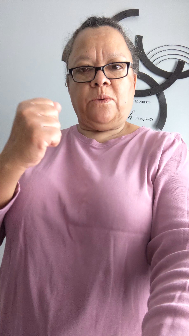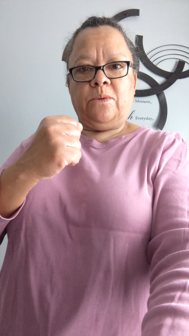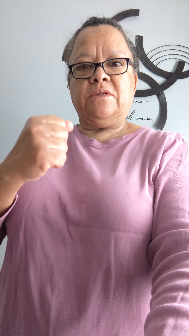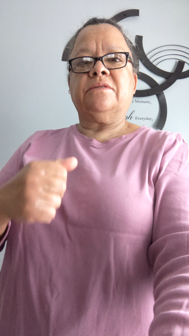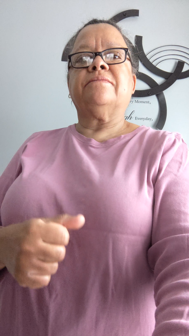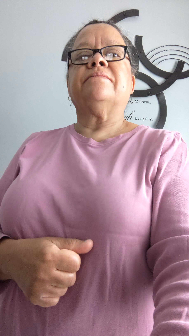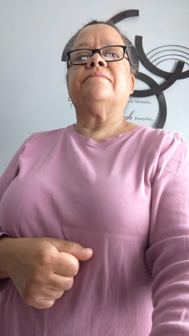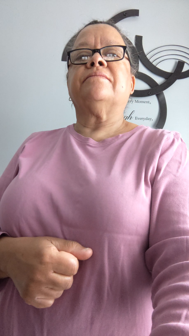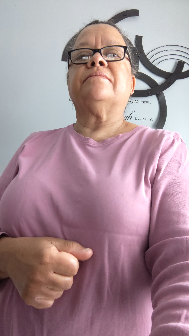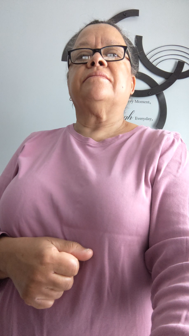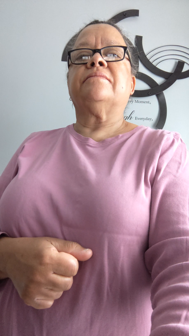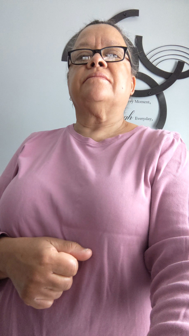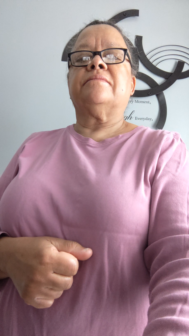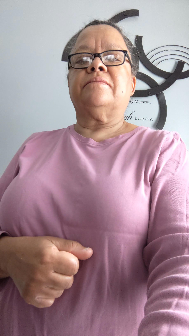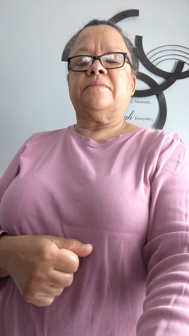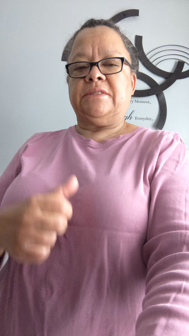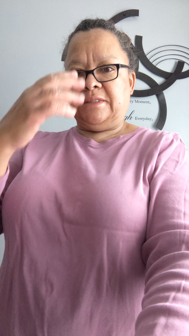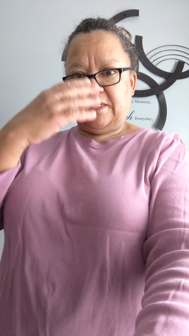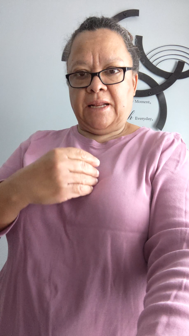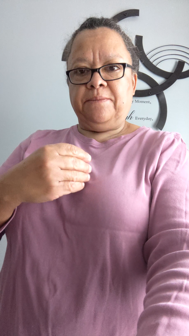asleep